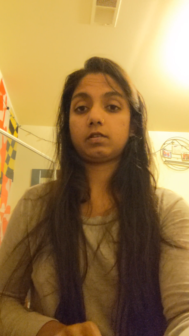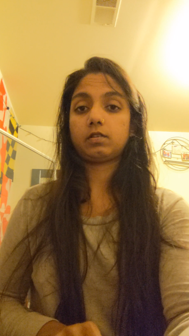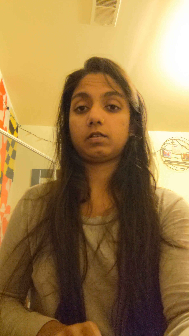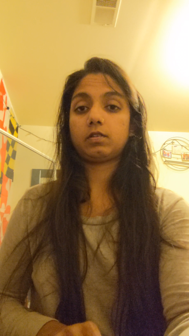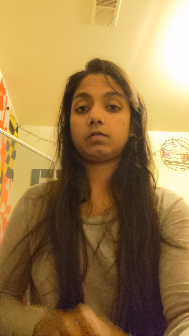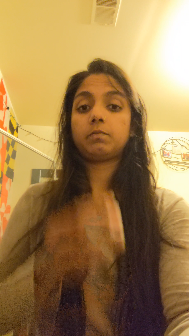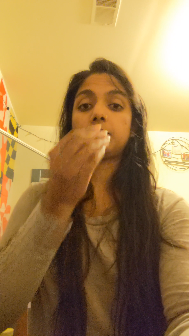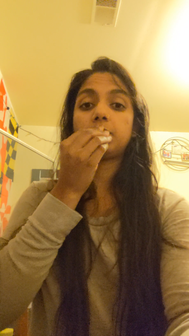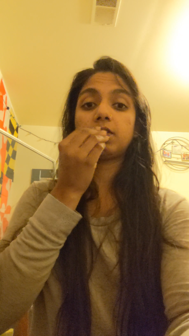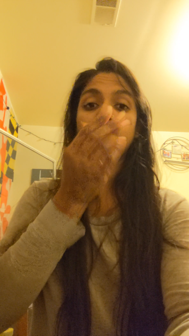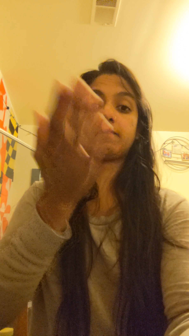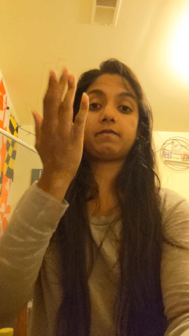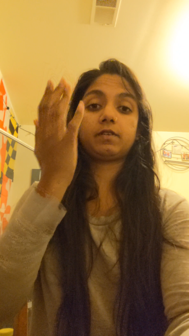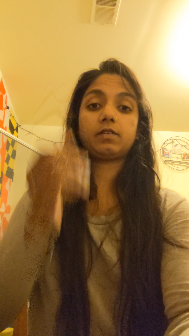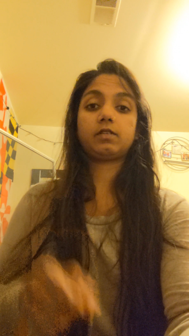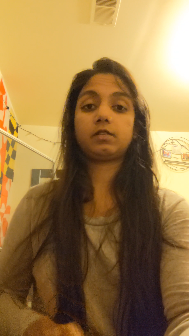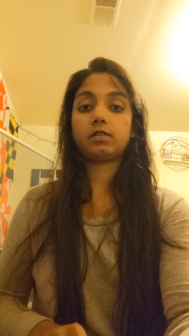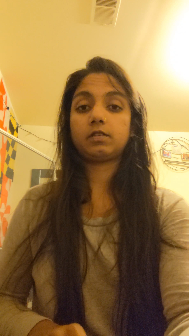breakfast